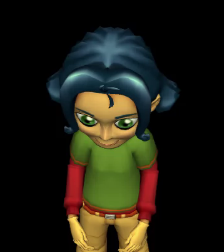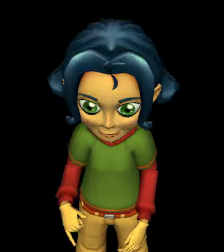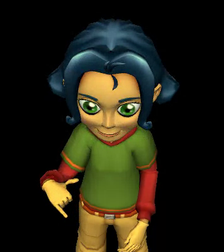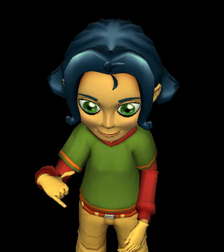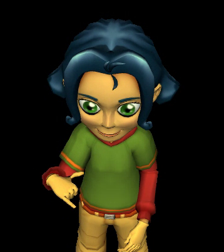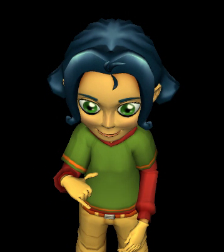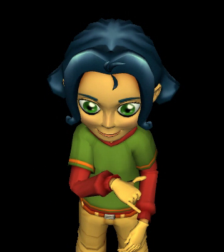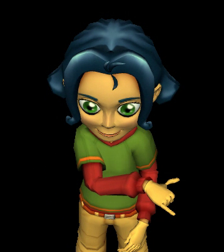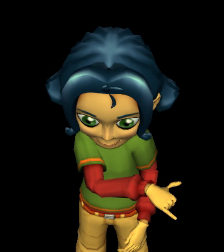طائرة